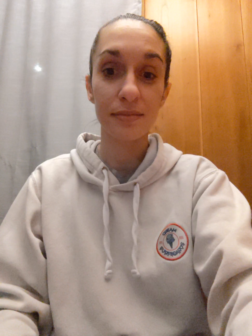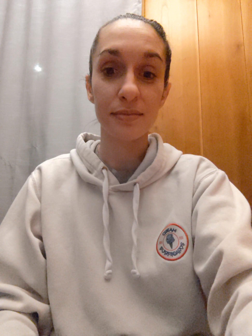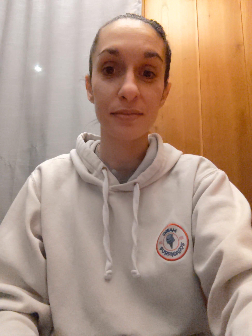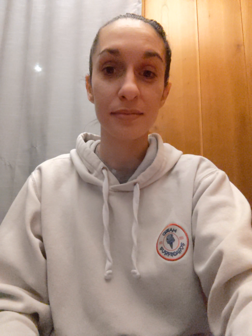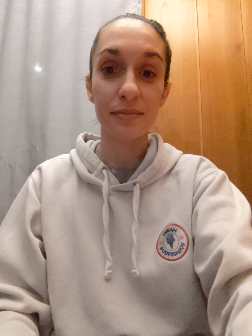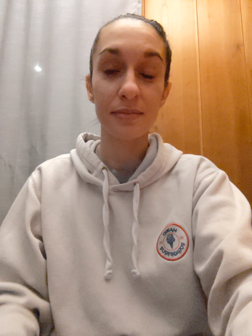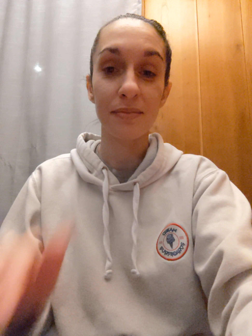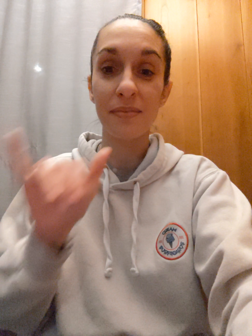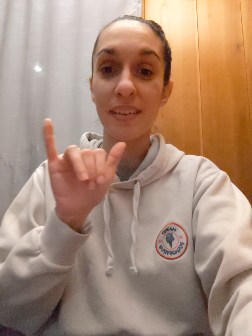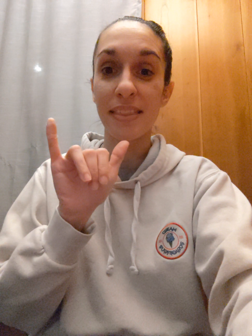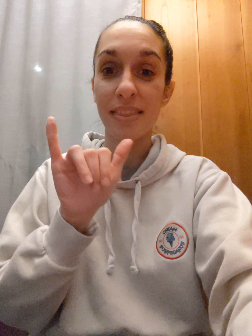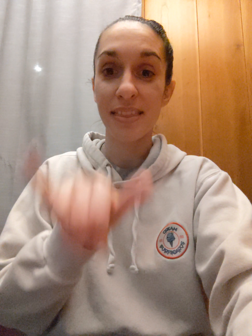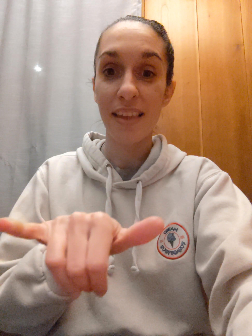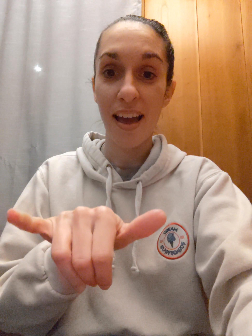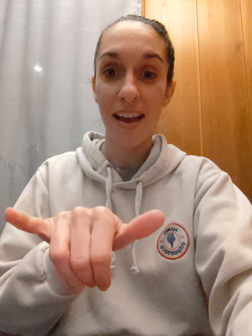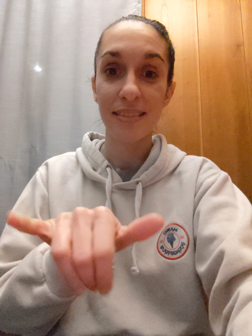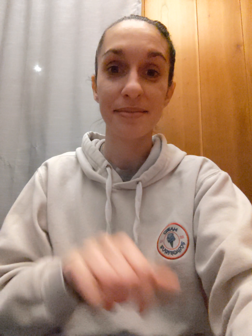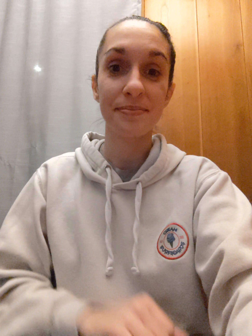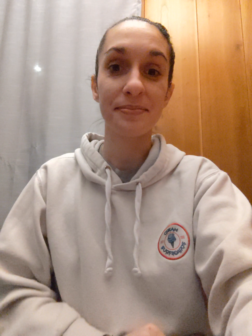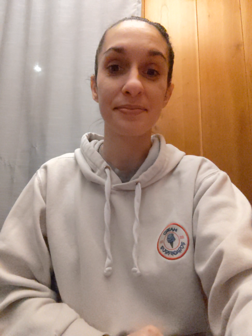that